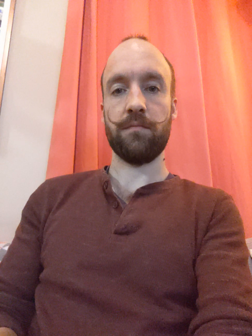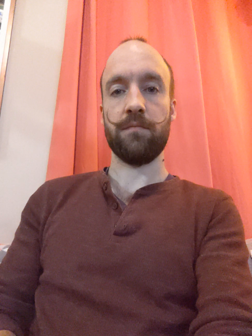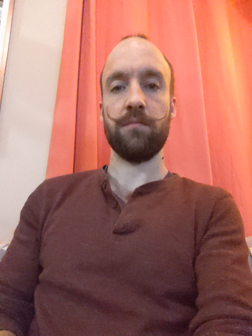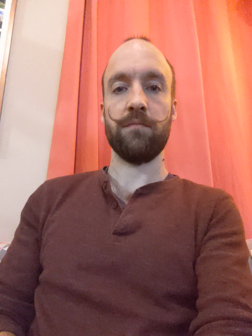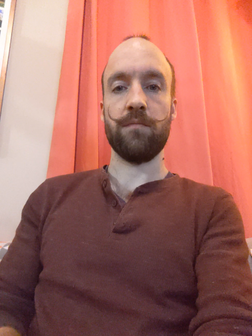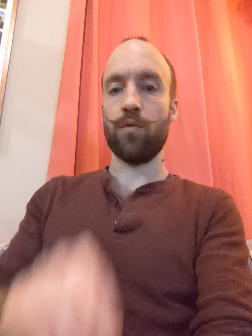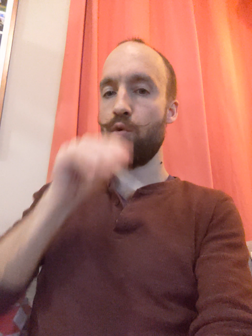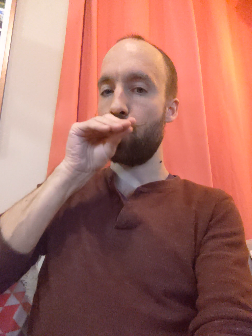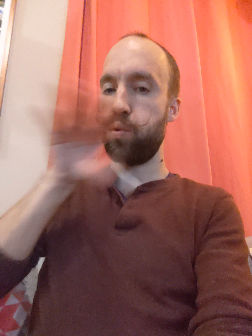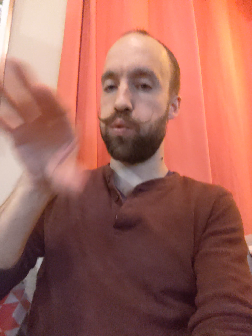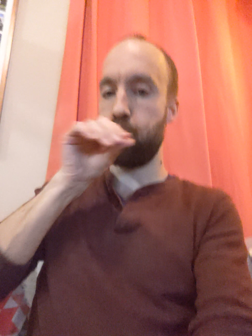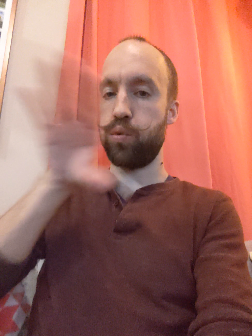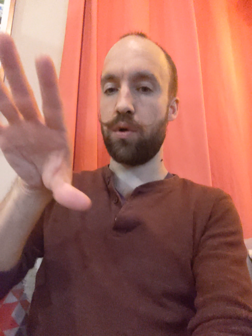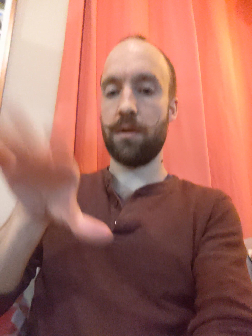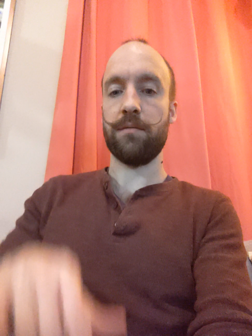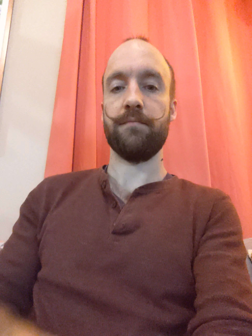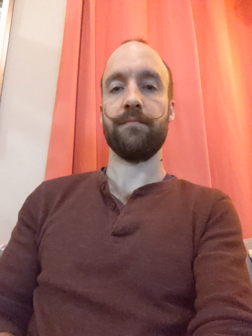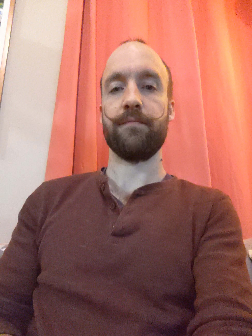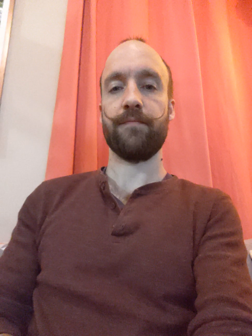blow